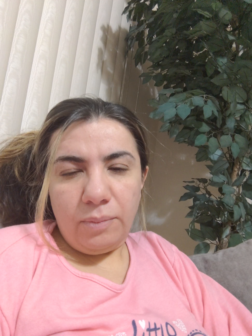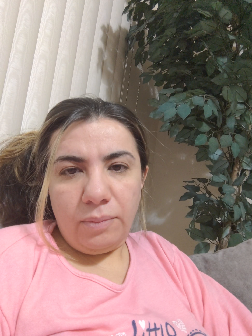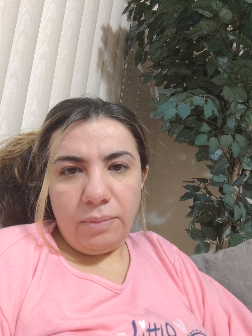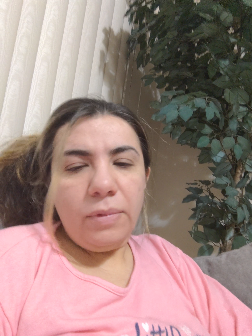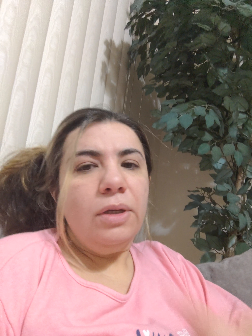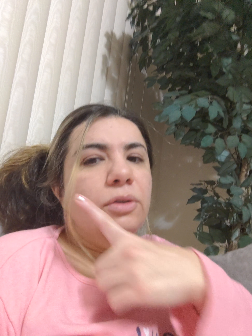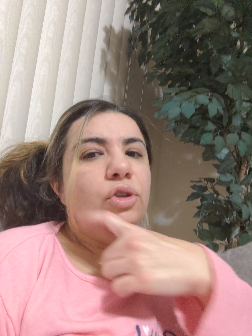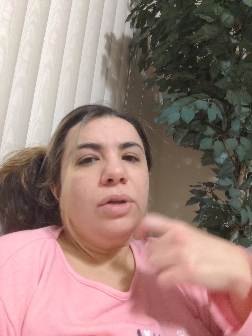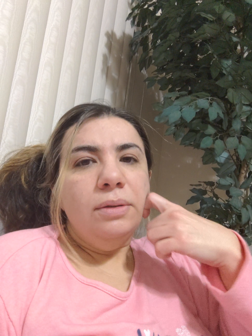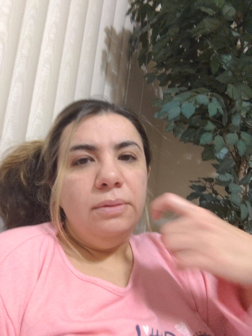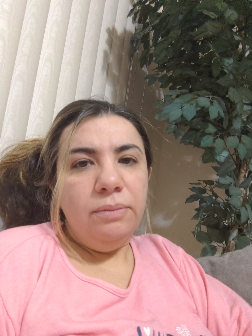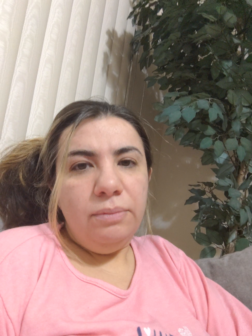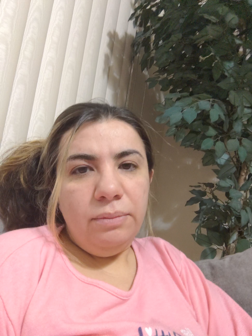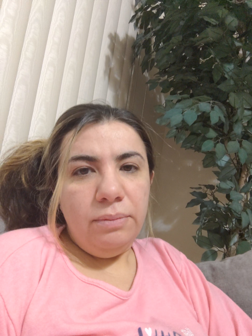dryer